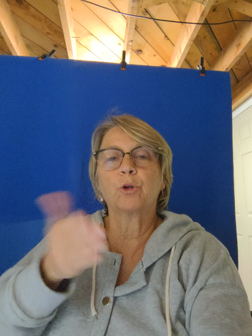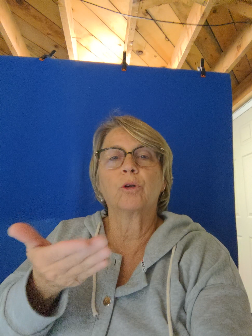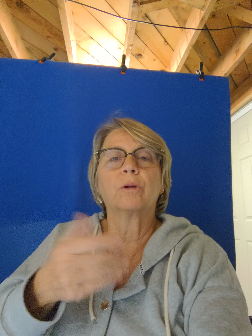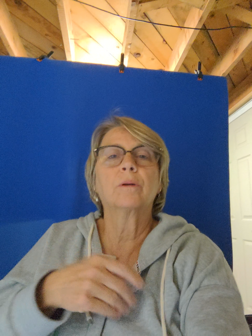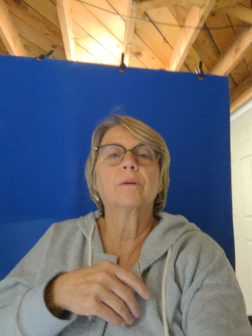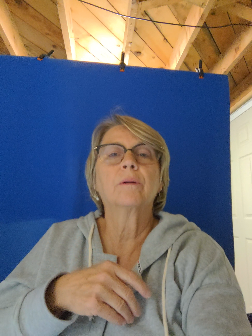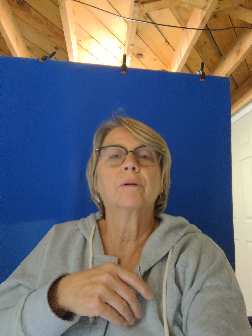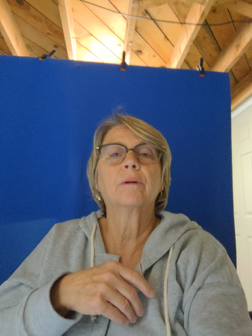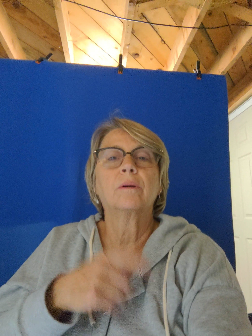book